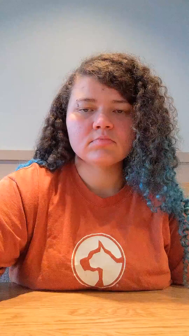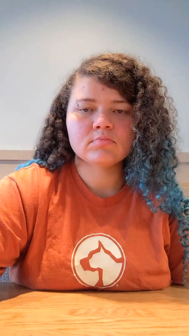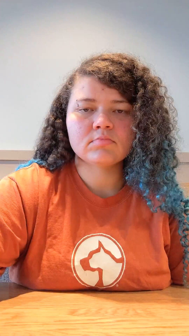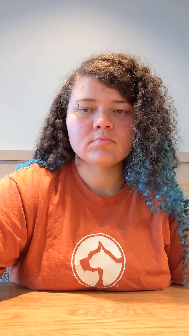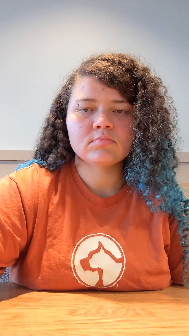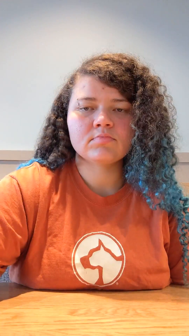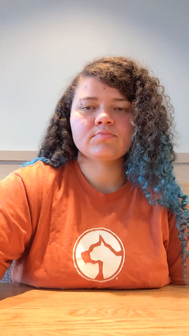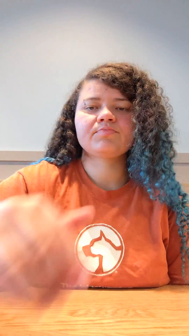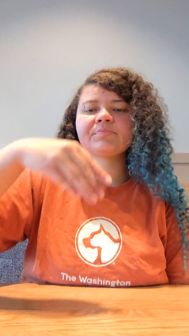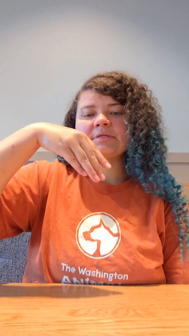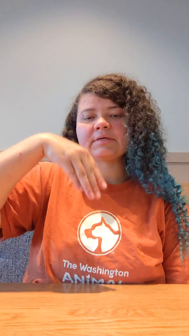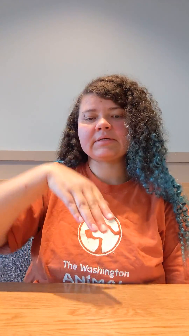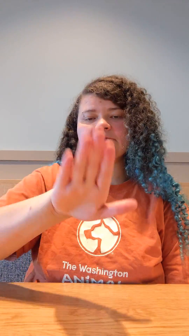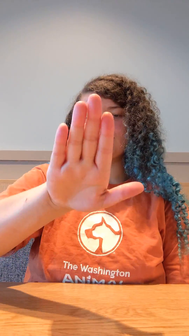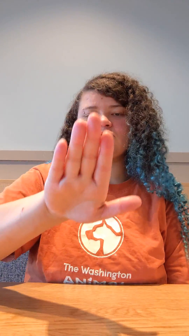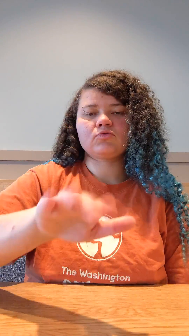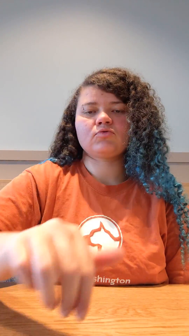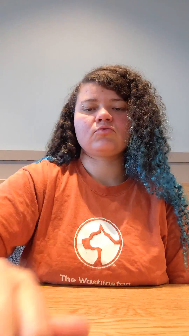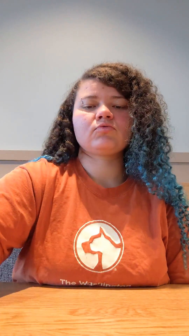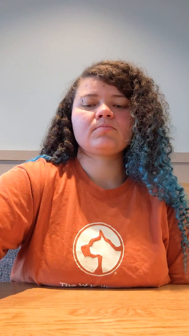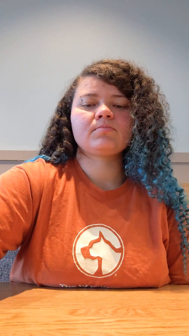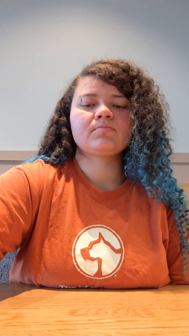enter